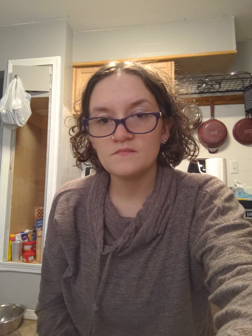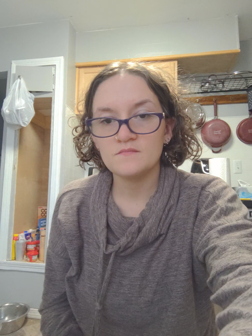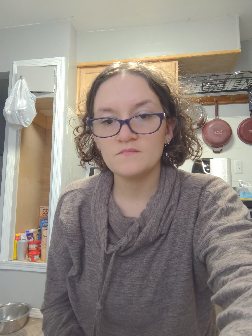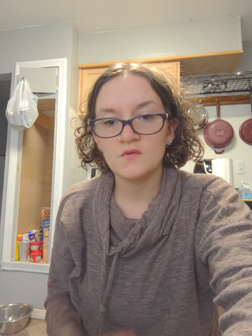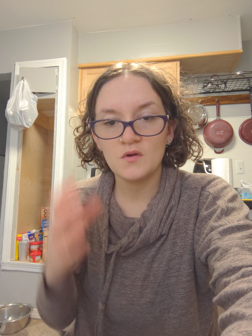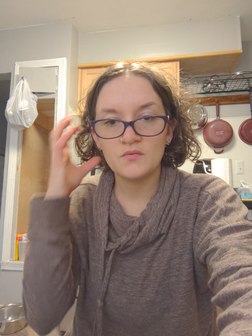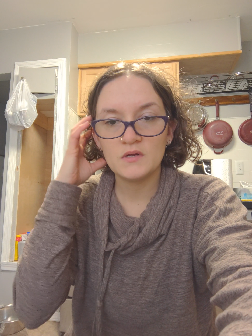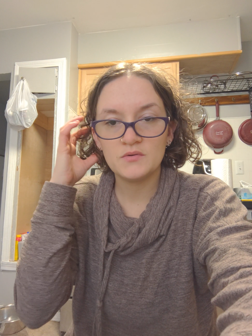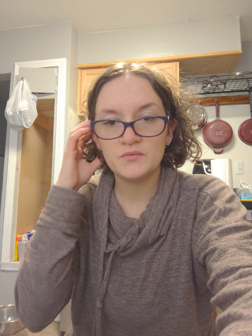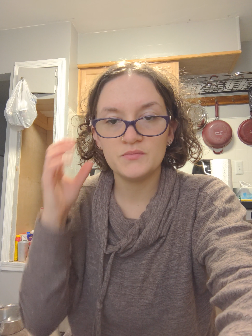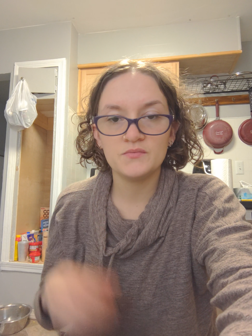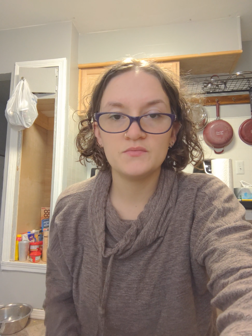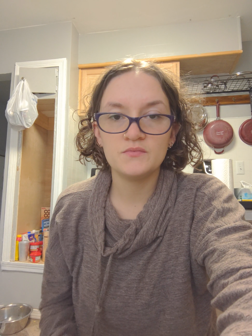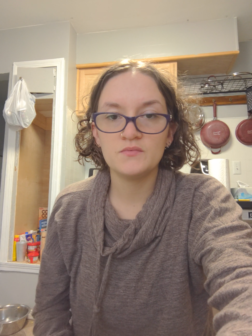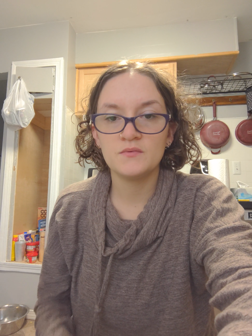radio